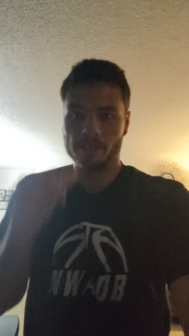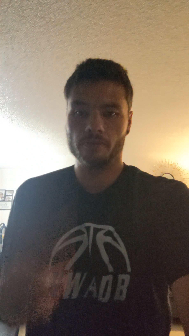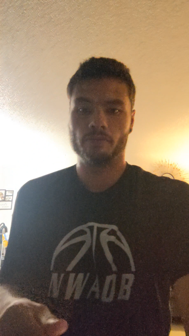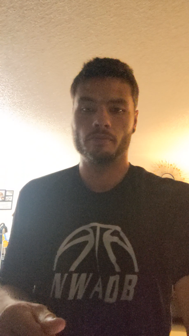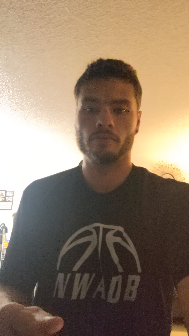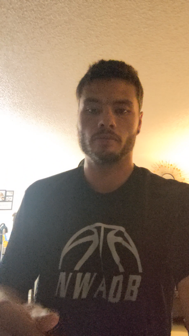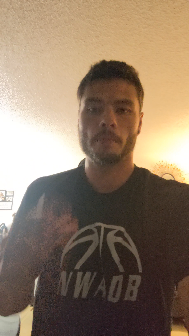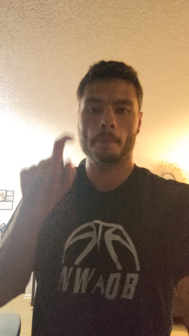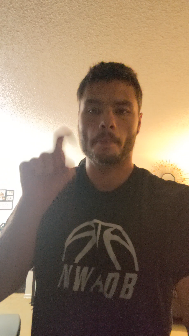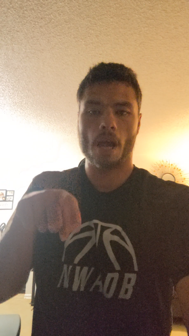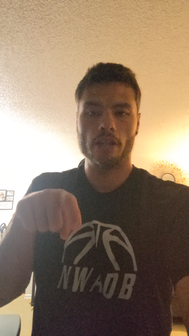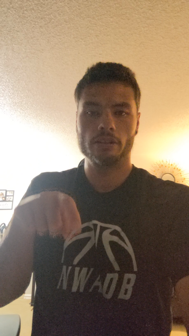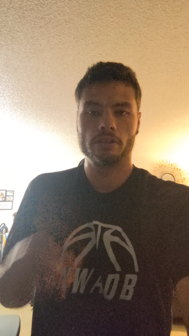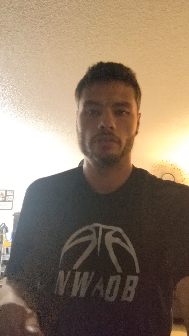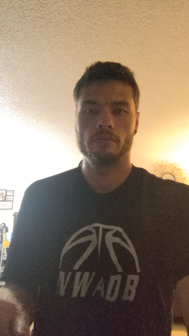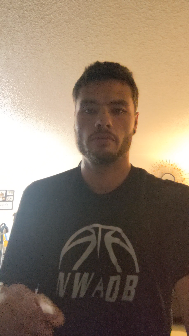must